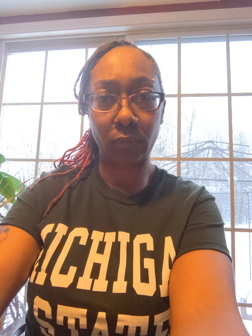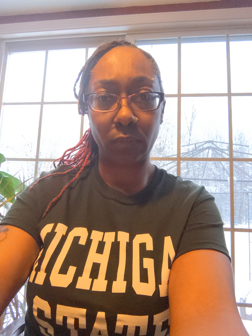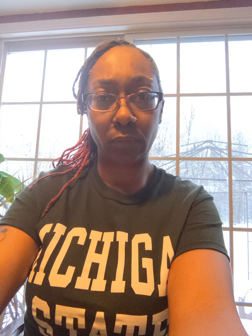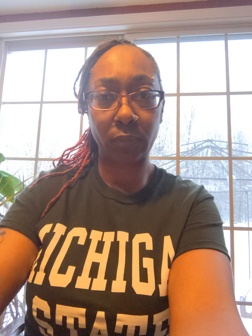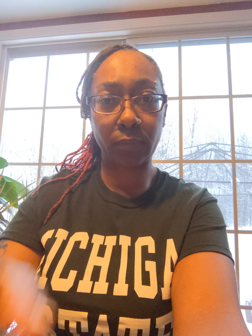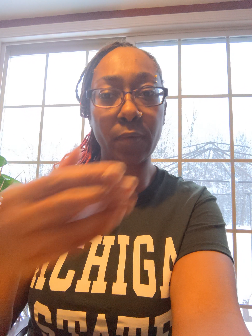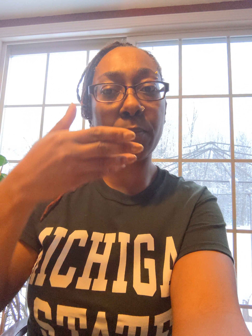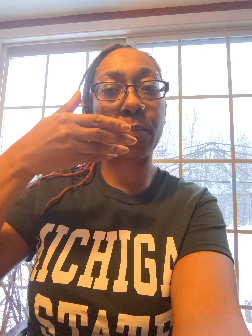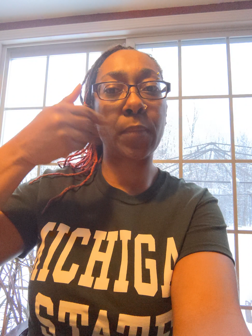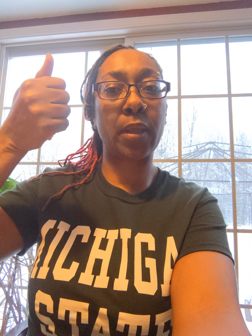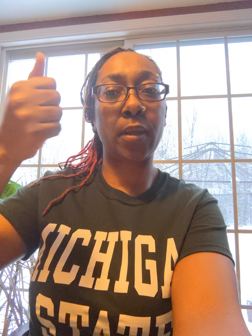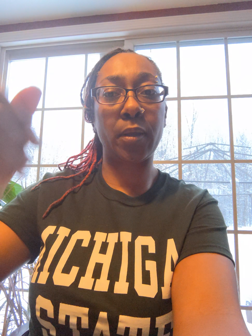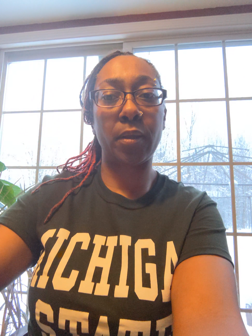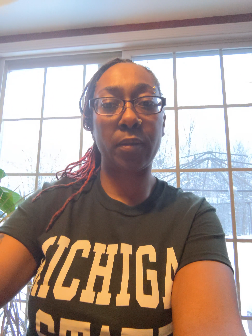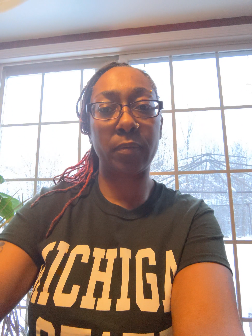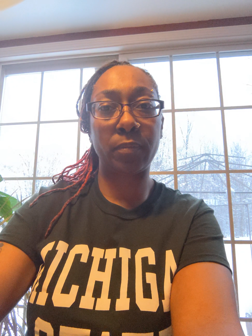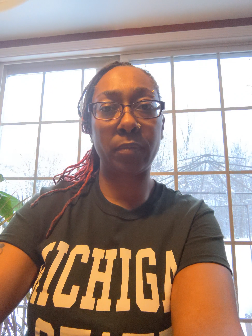better